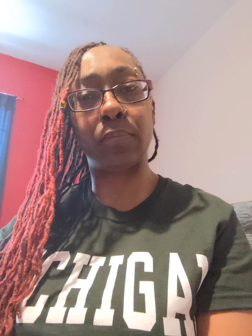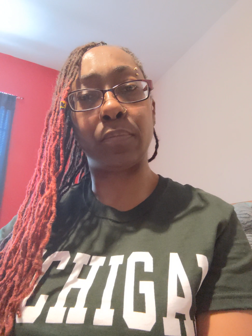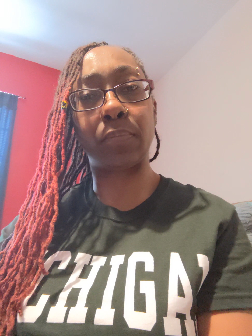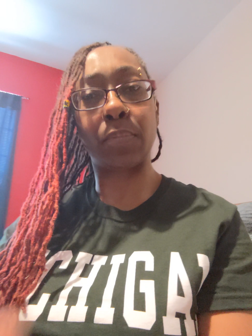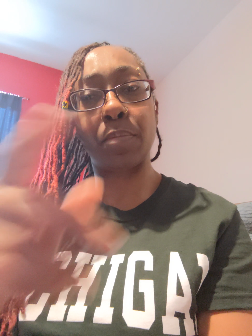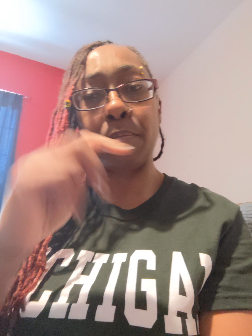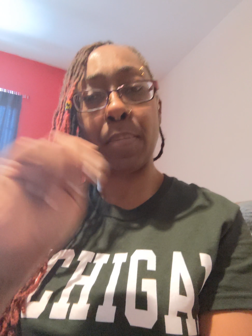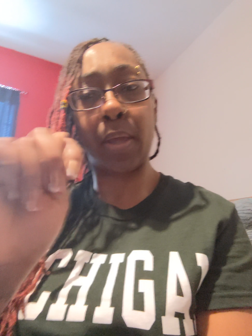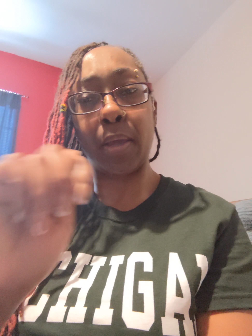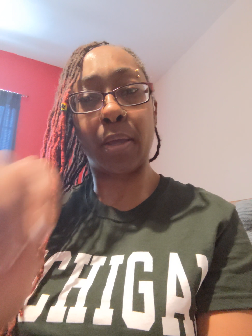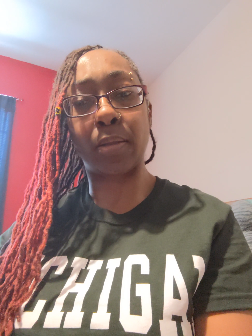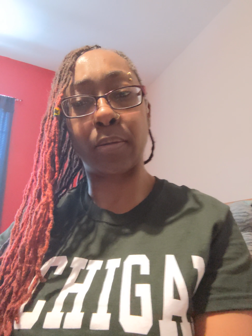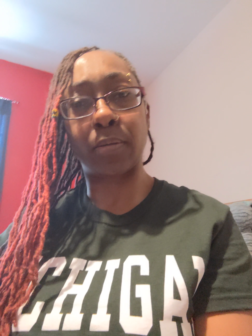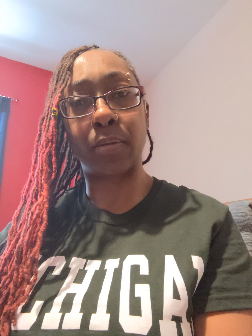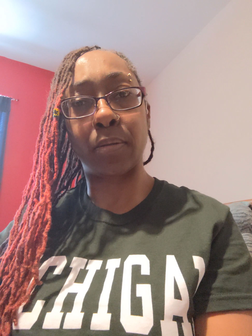potty